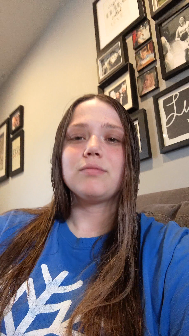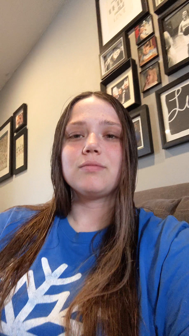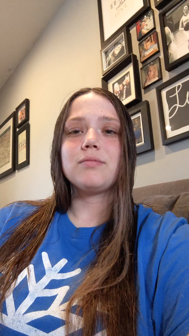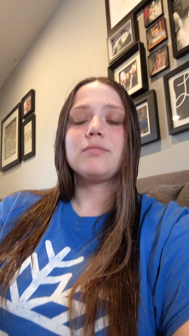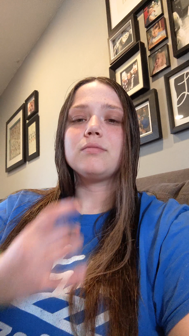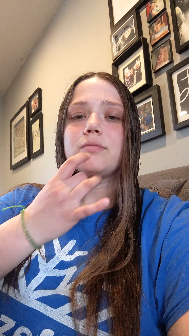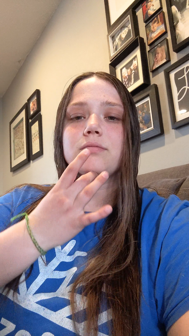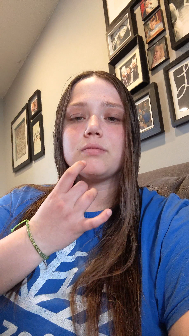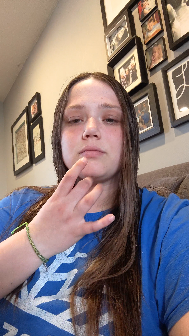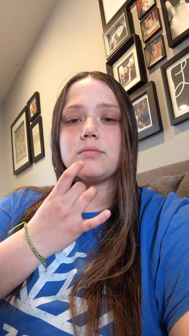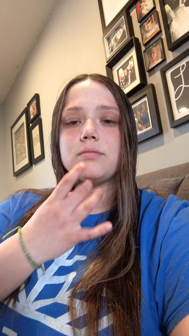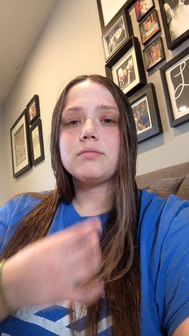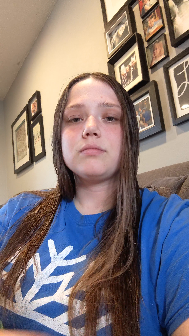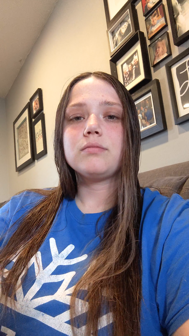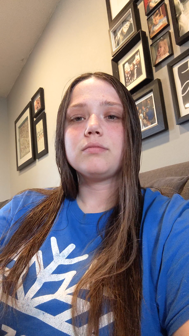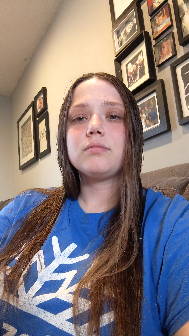light bulb